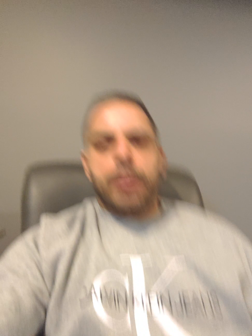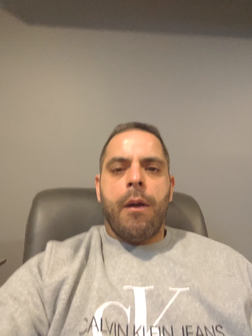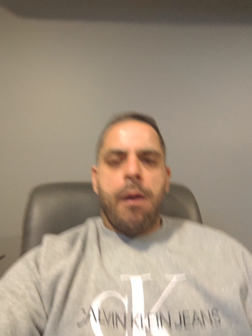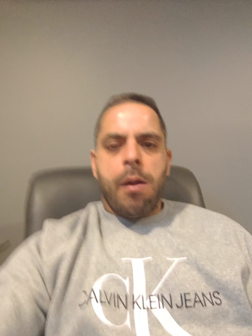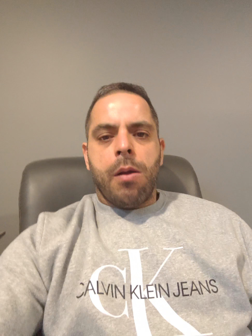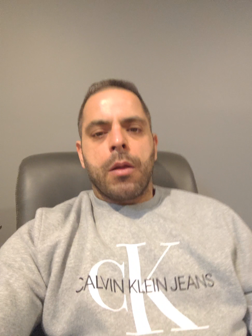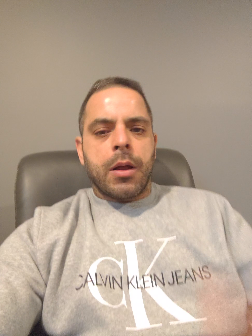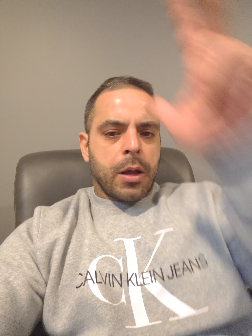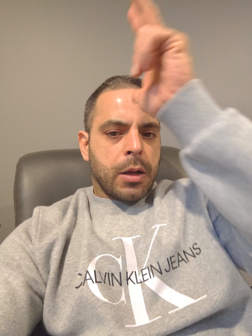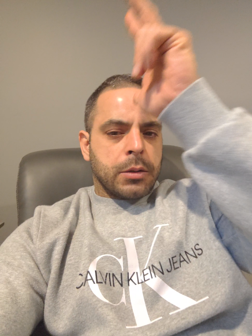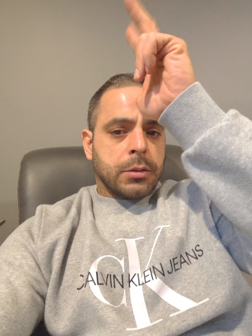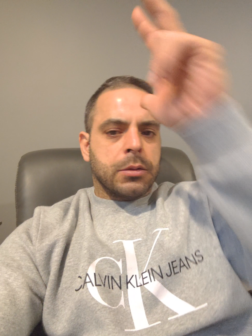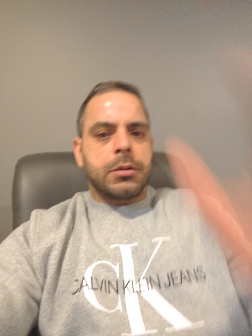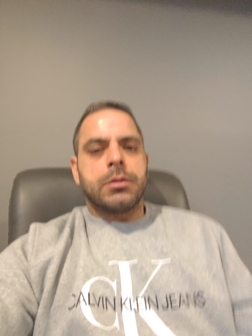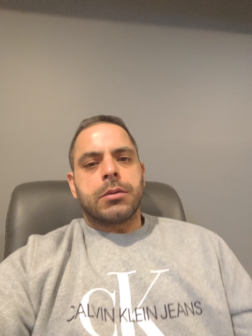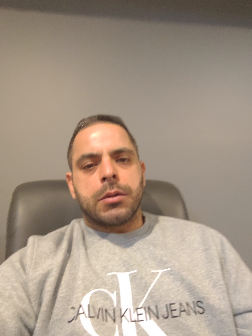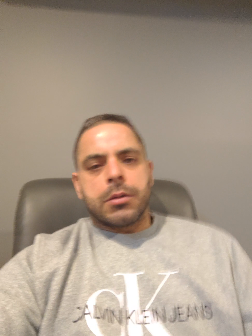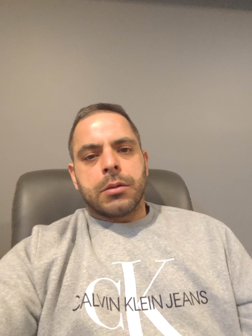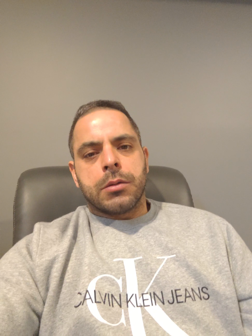hen